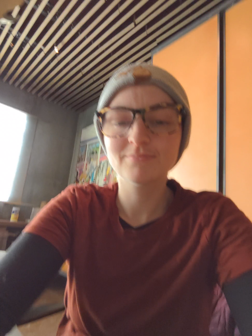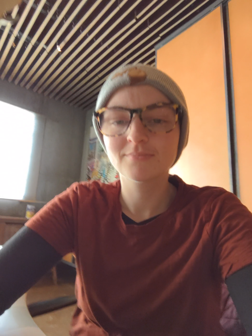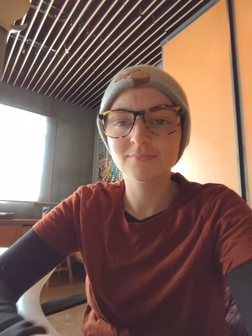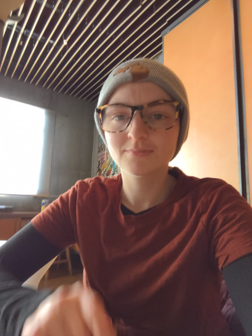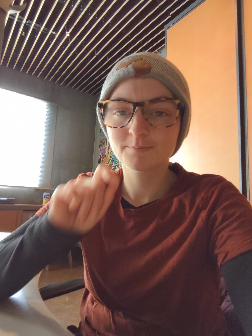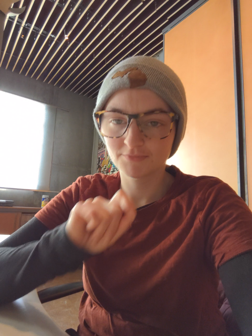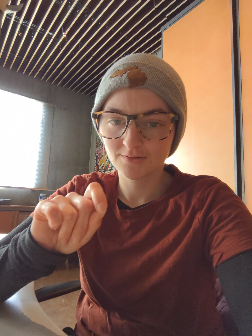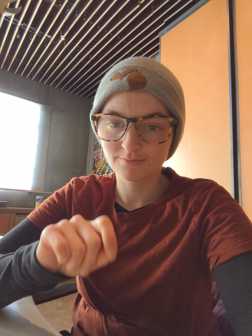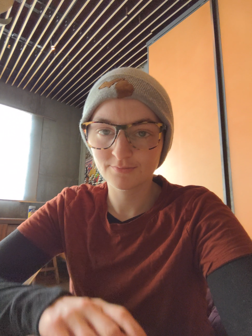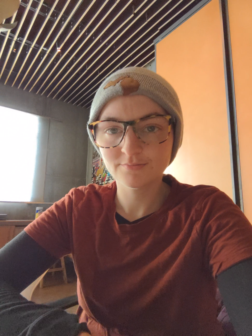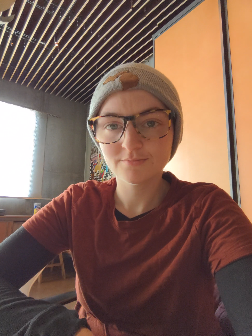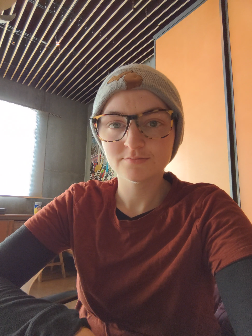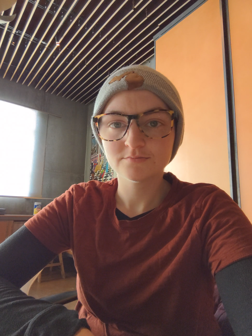pen